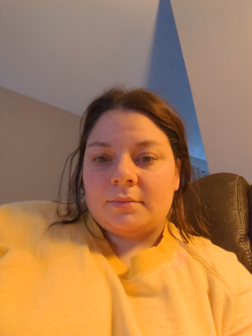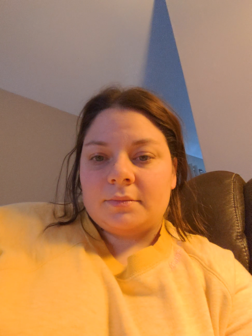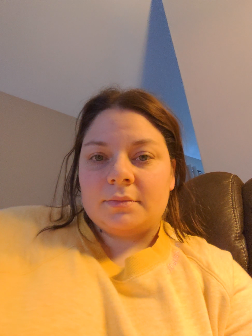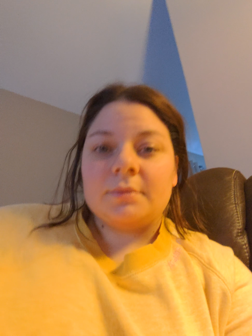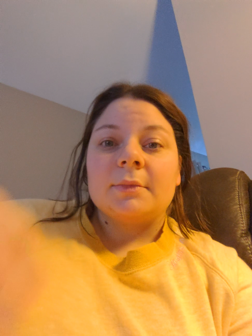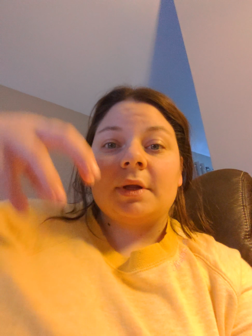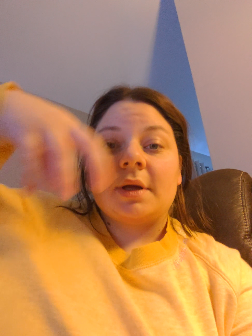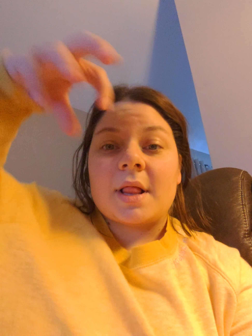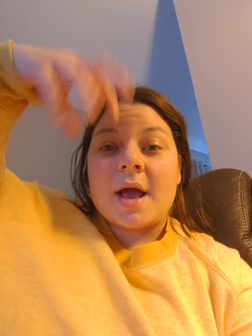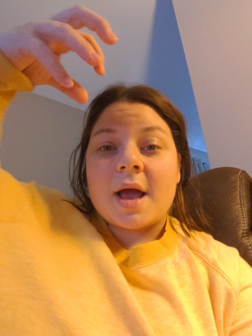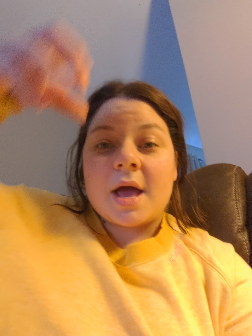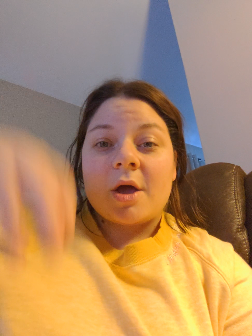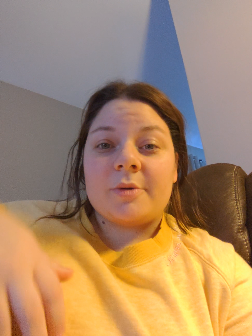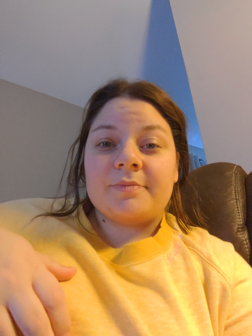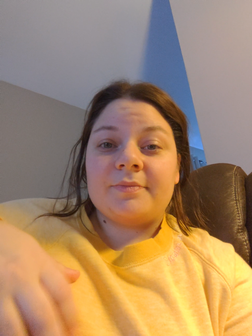cloud